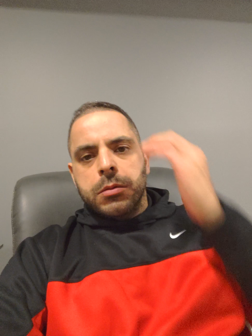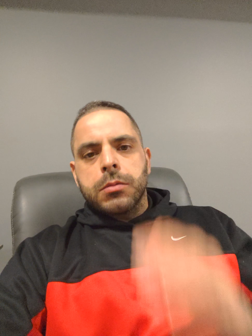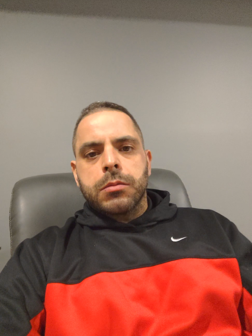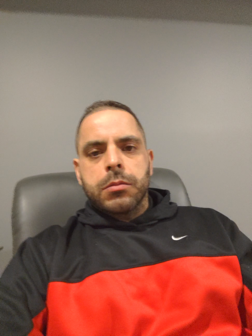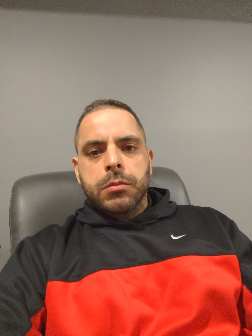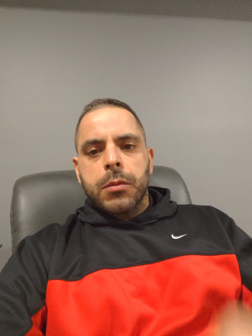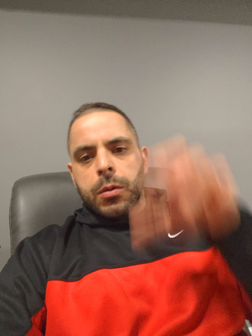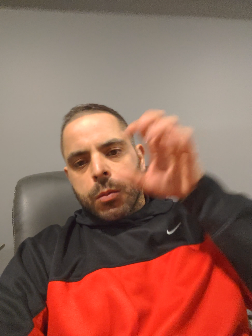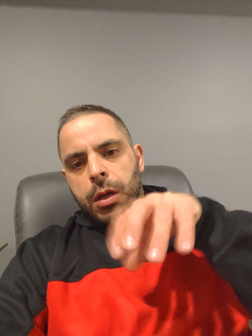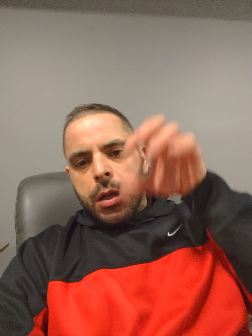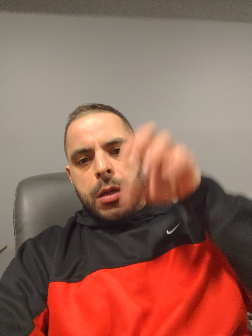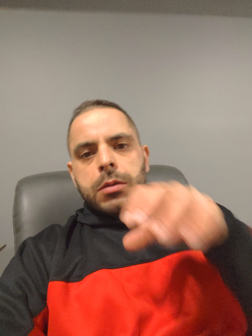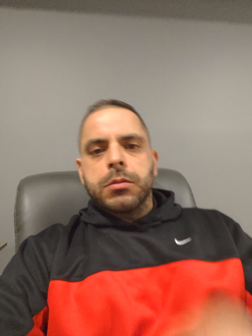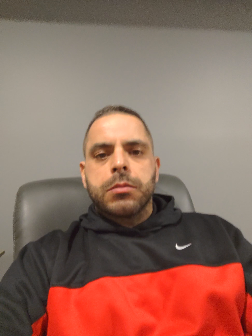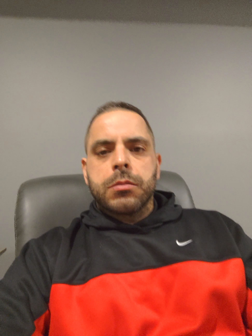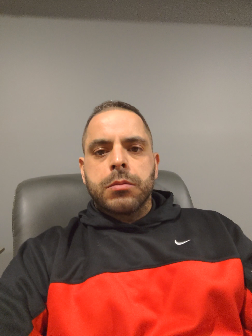rain